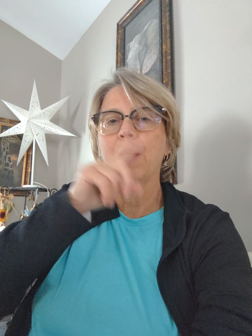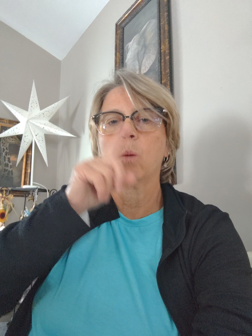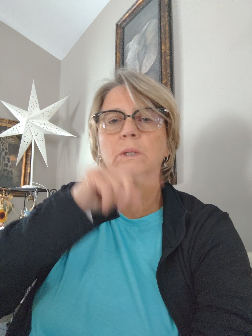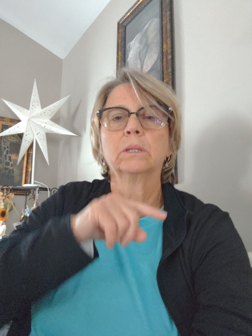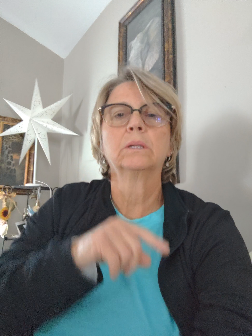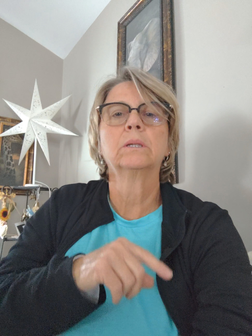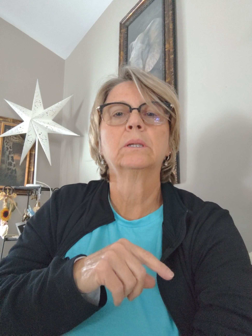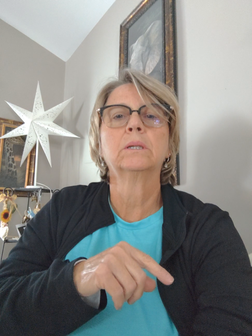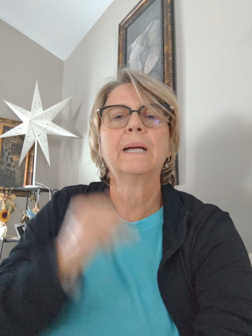mouse